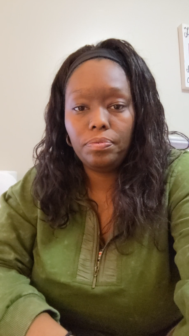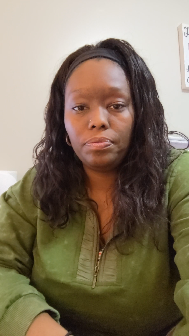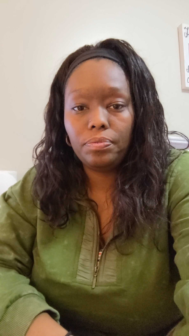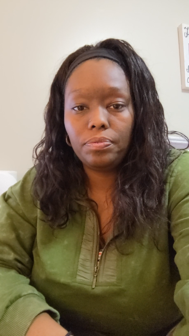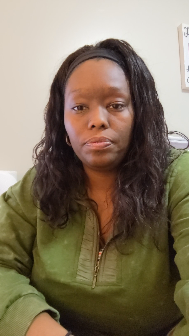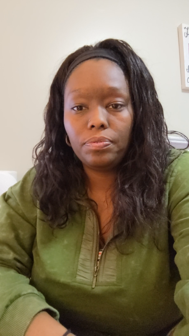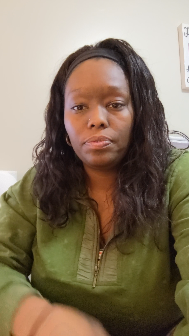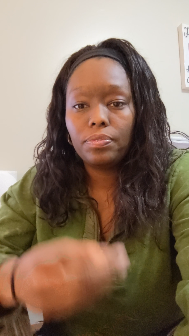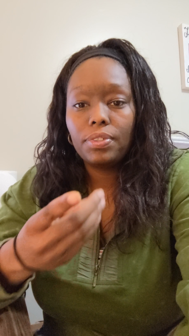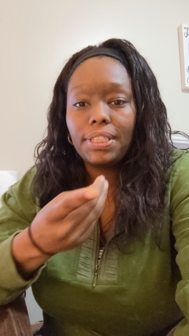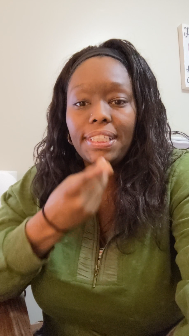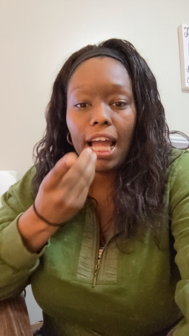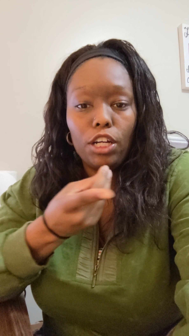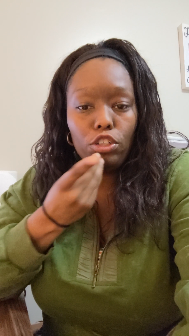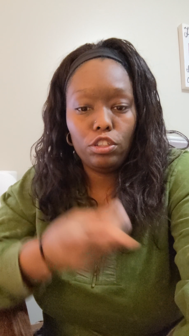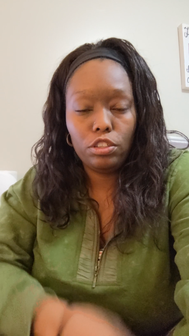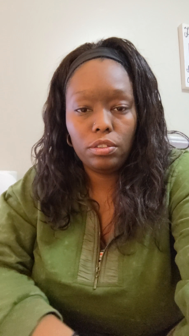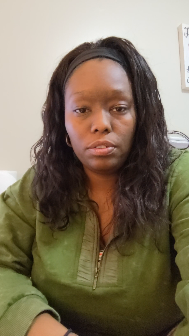dinner